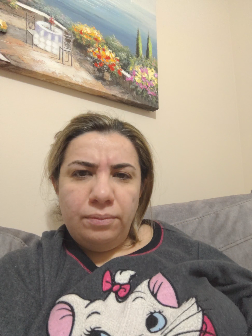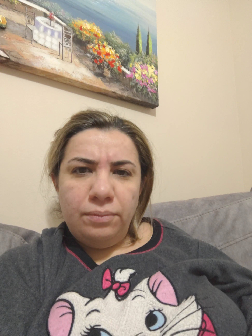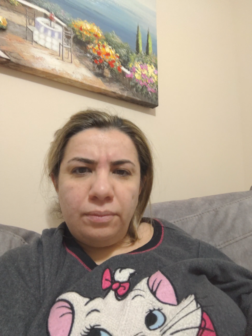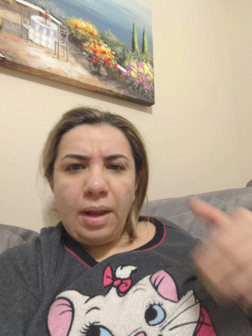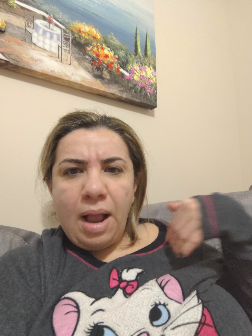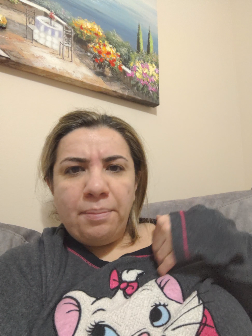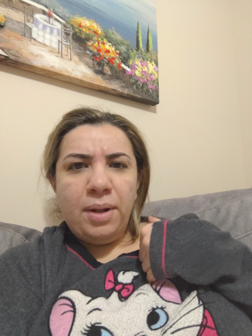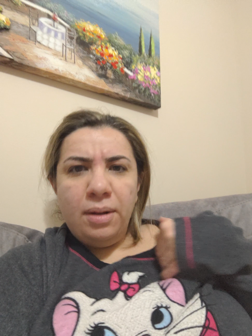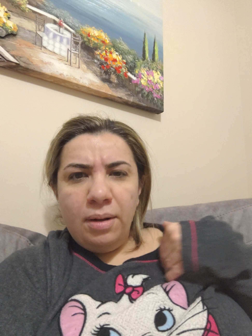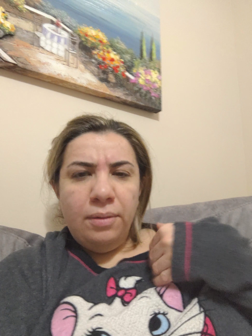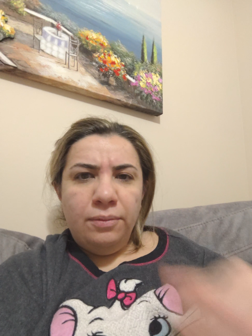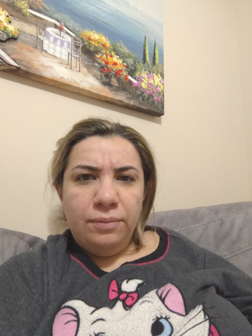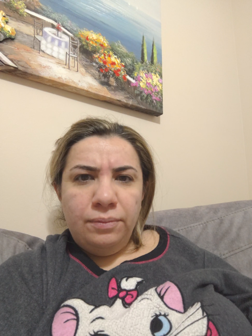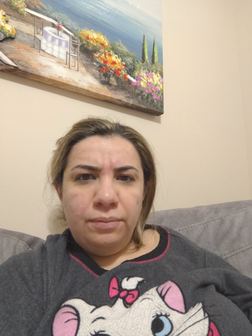animal